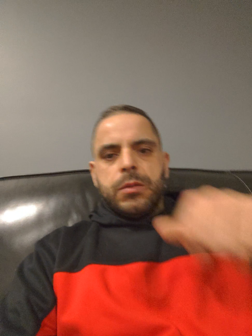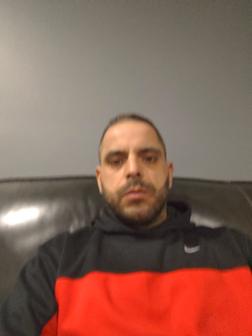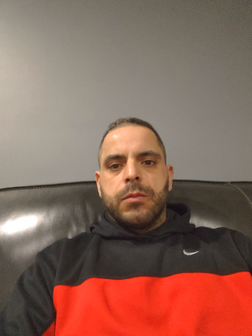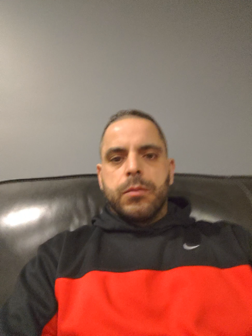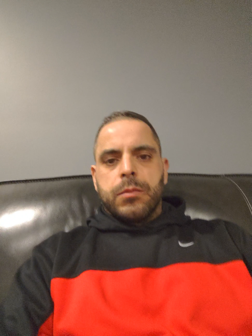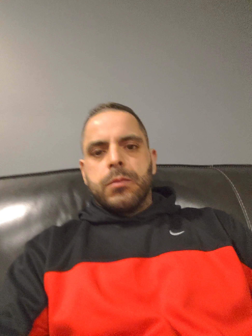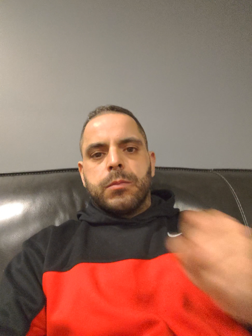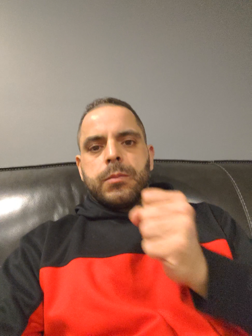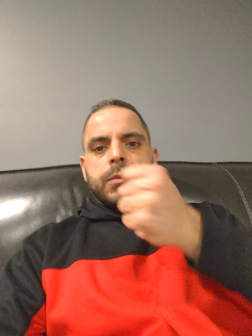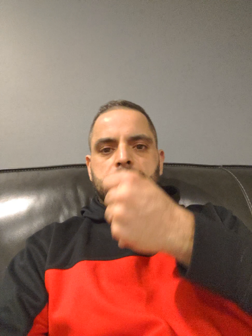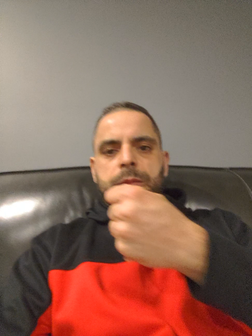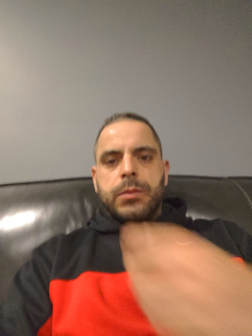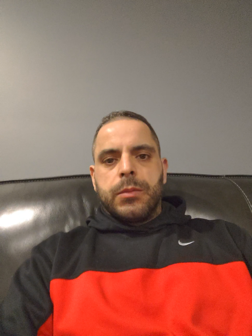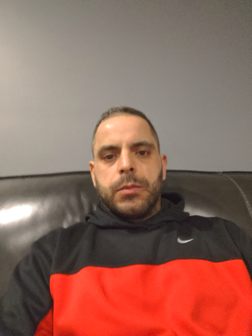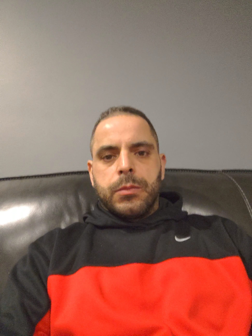make